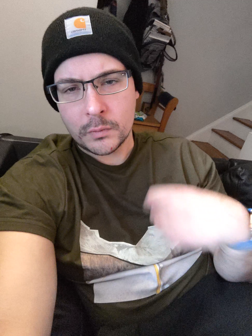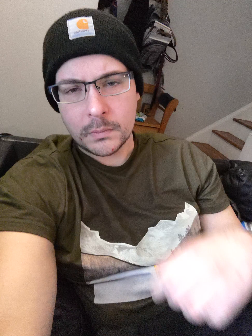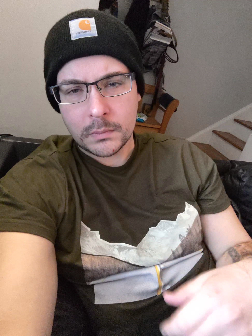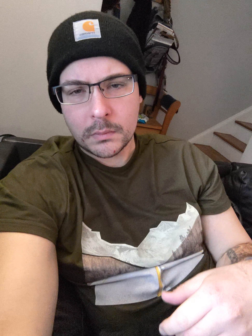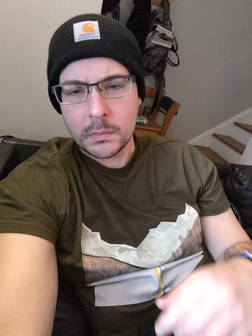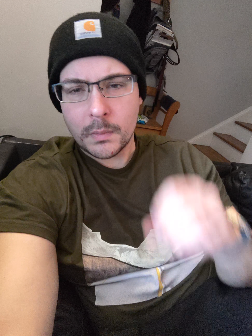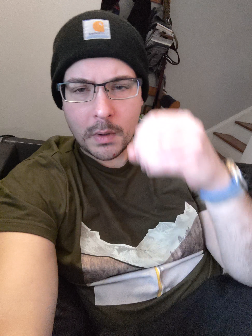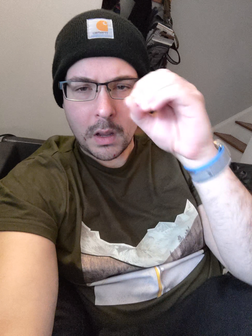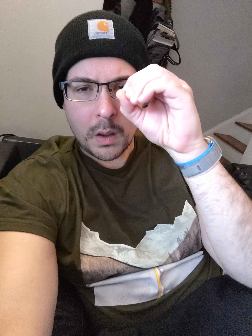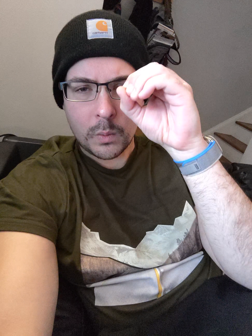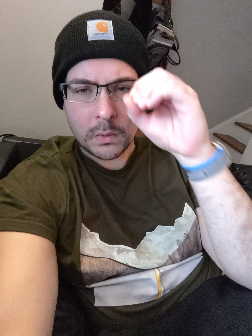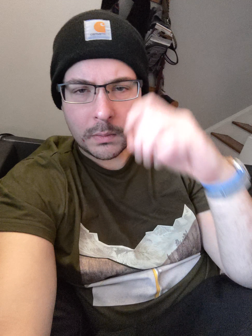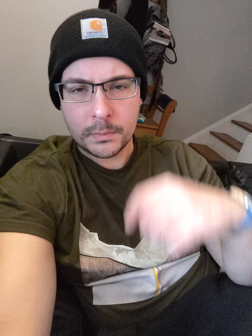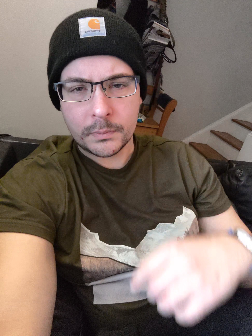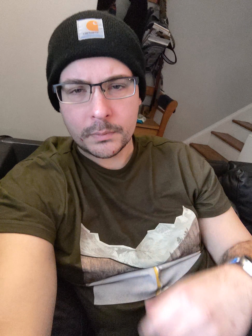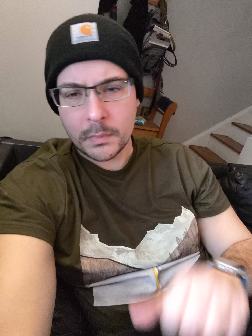owl